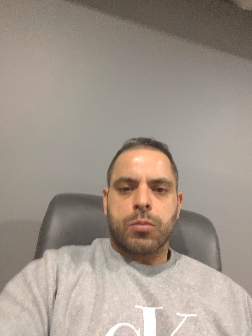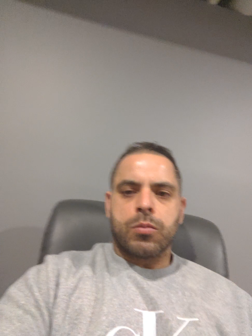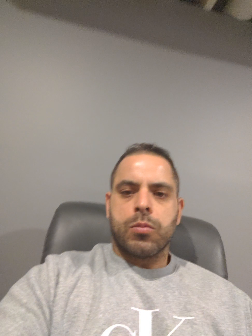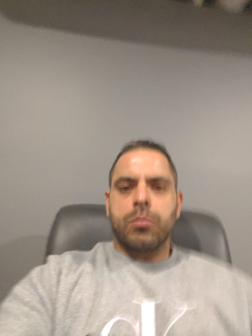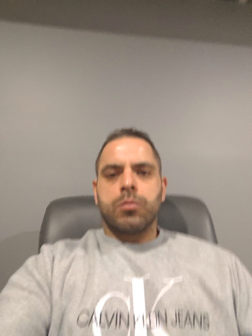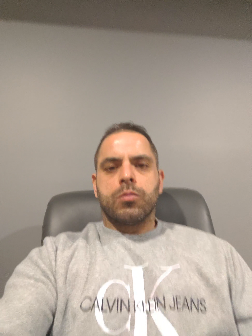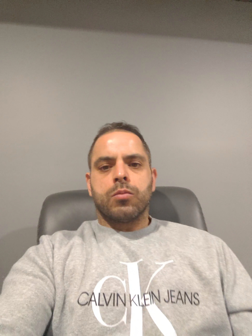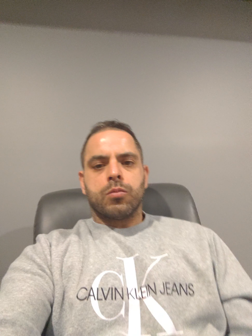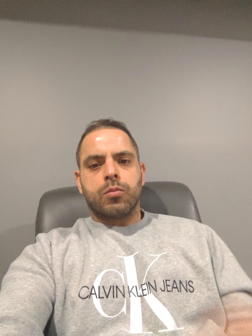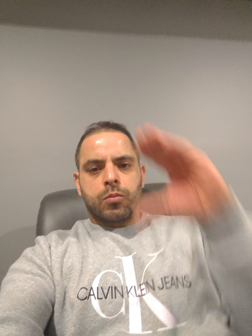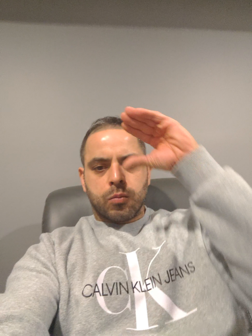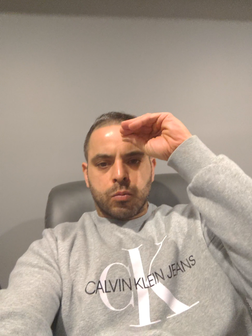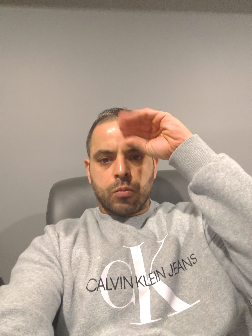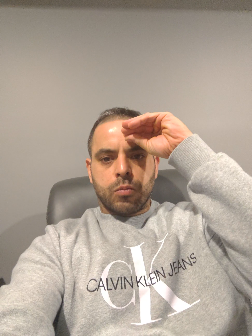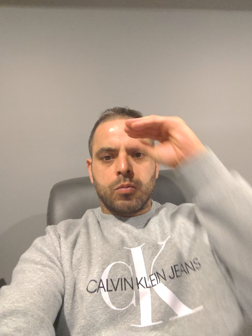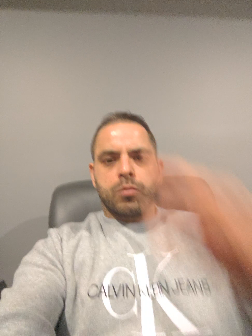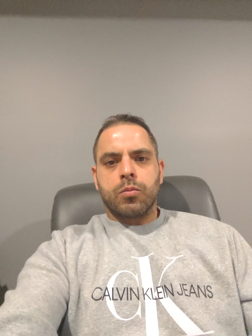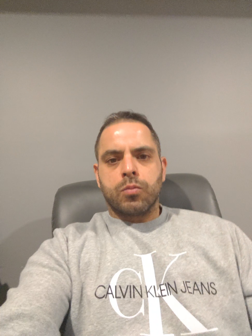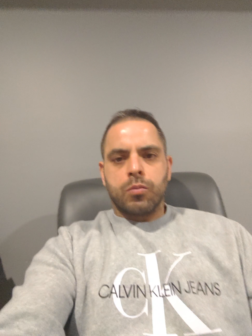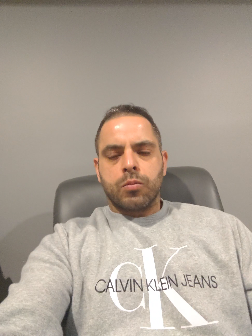boy